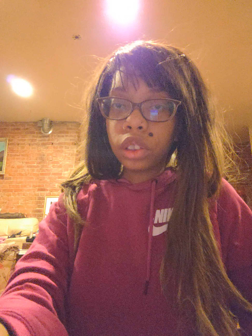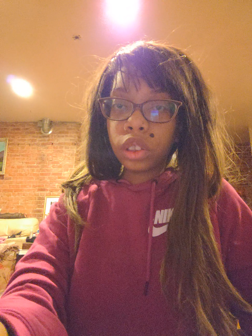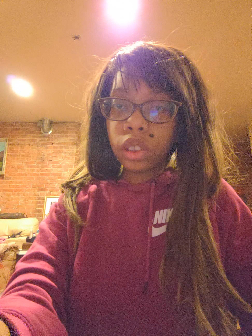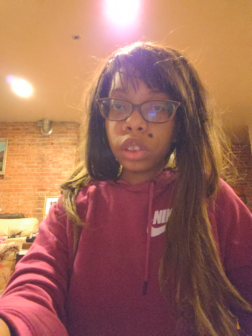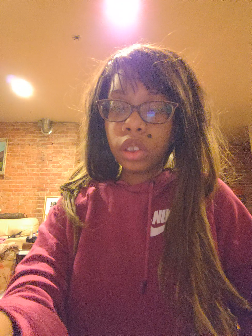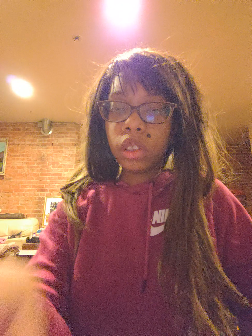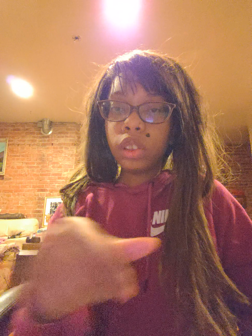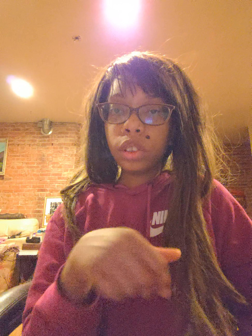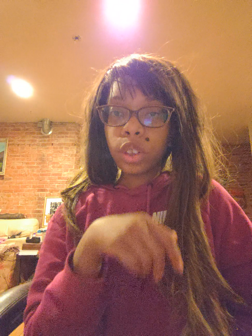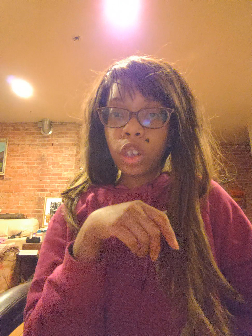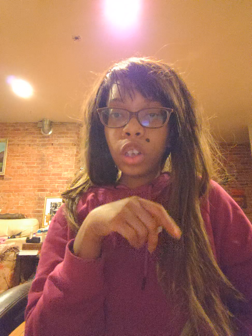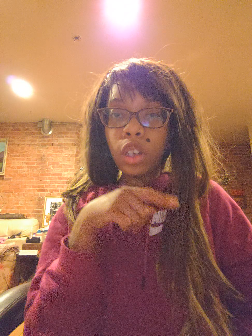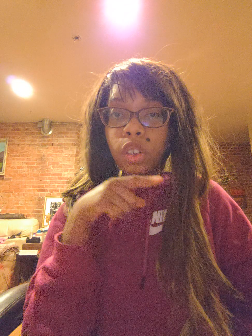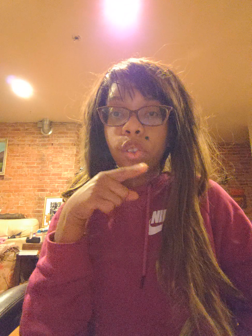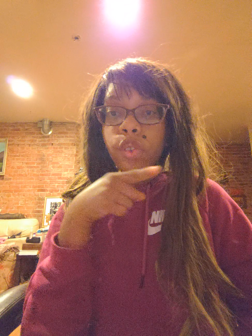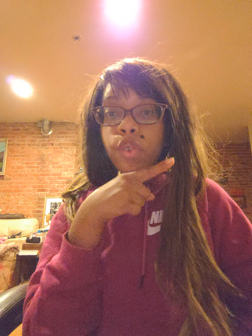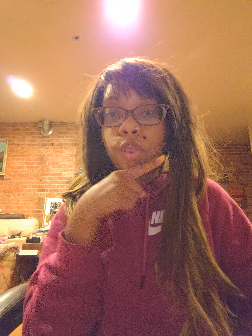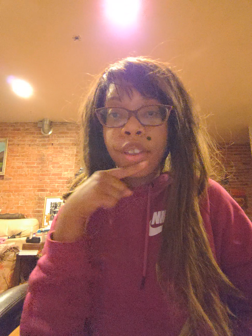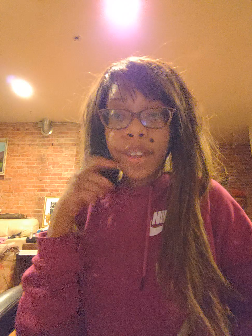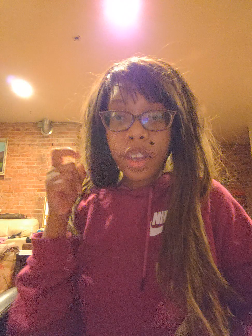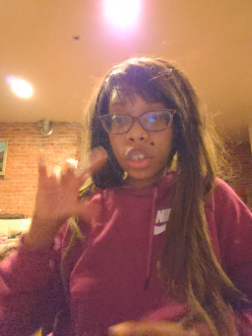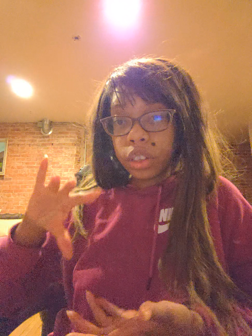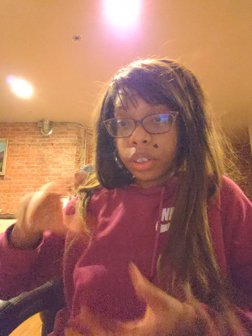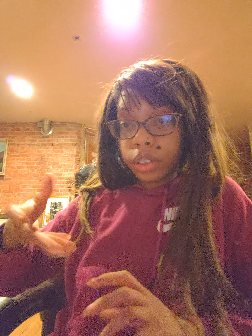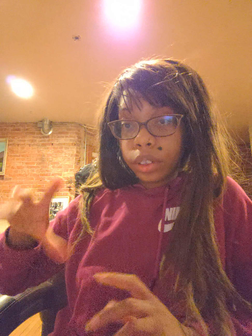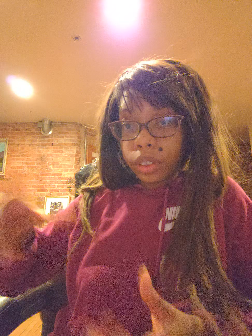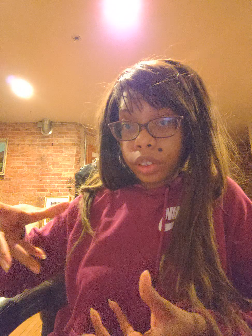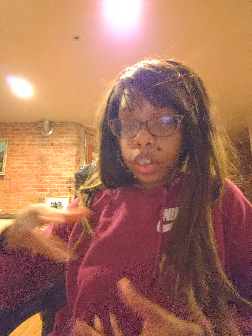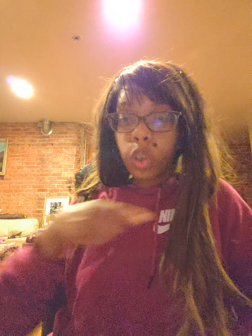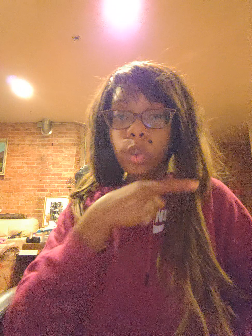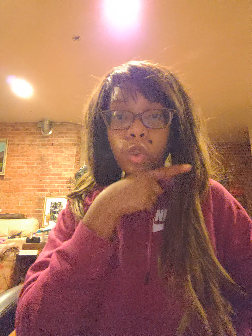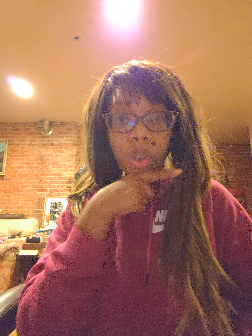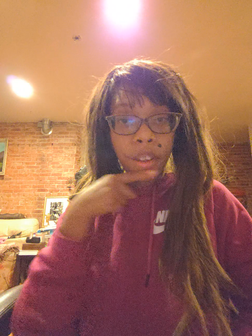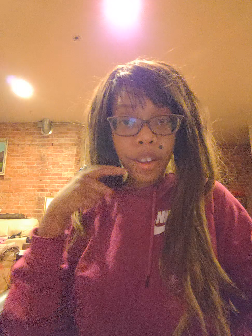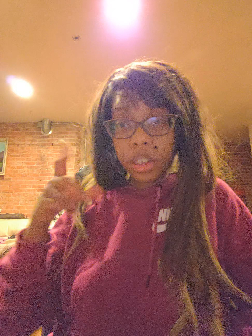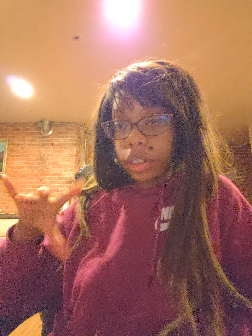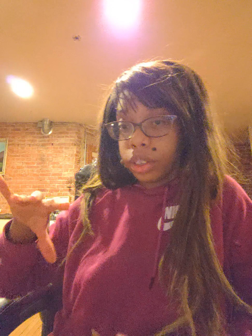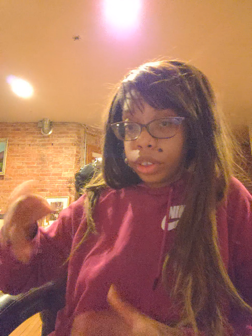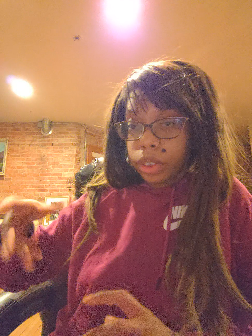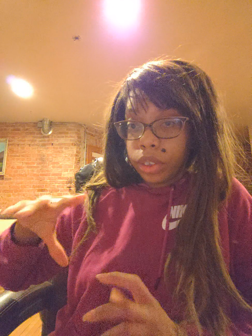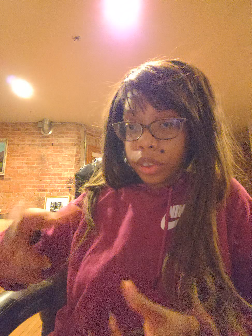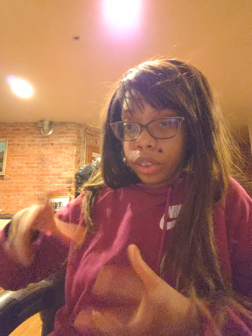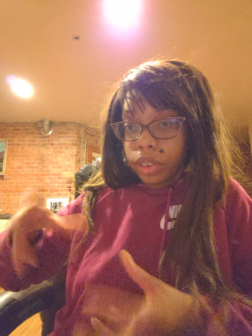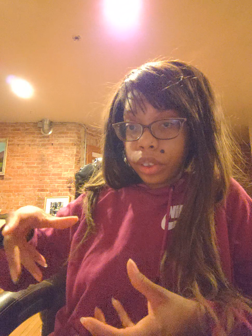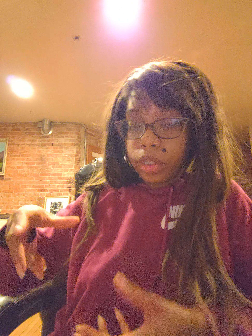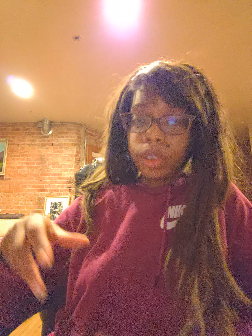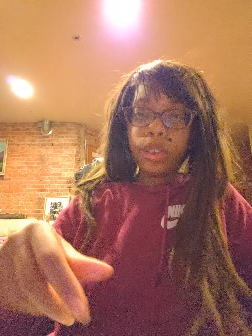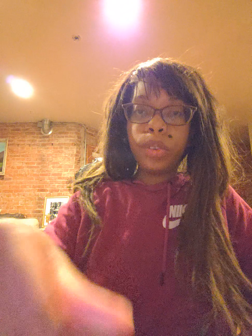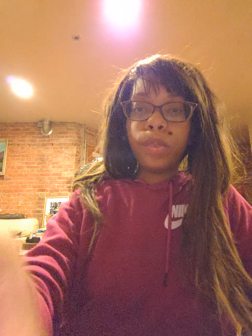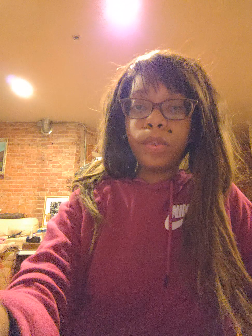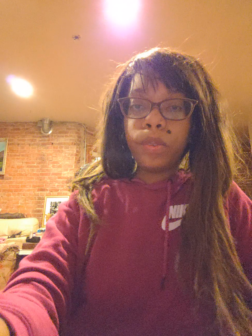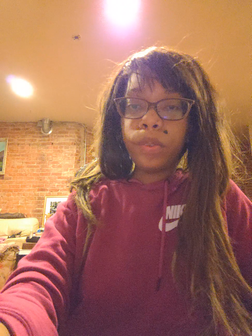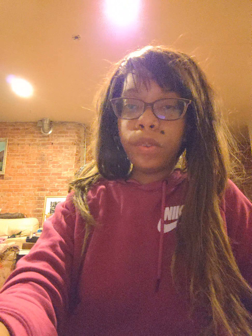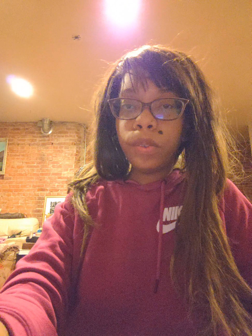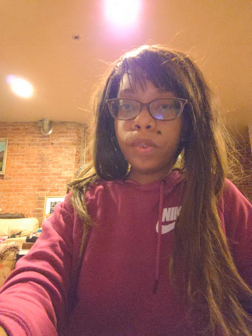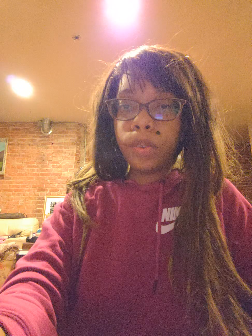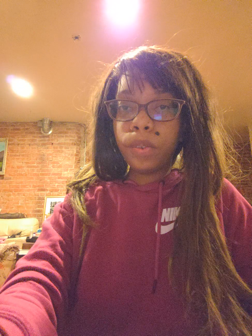dryer